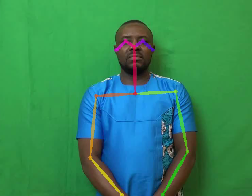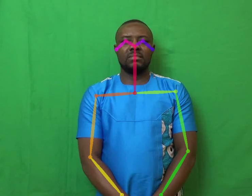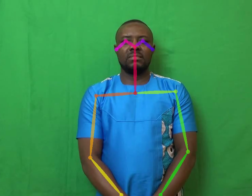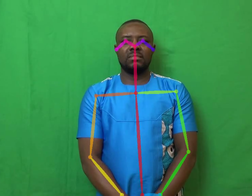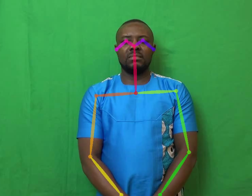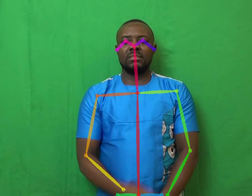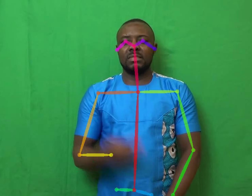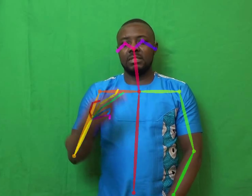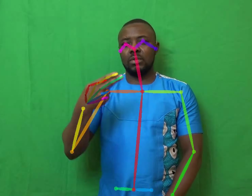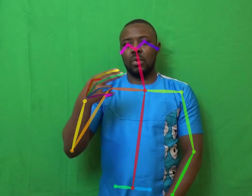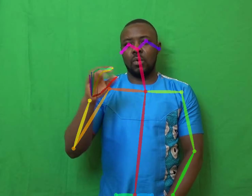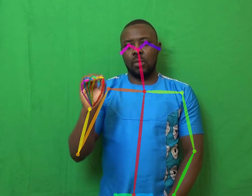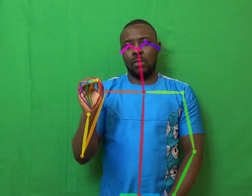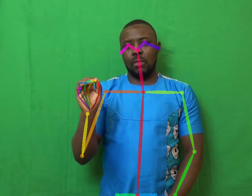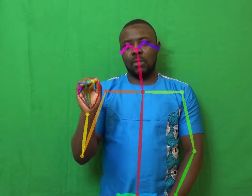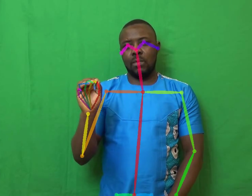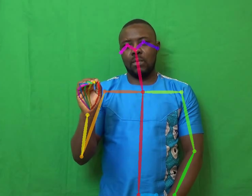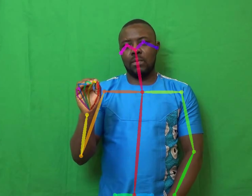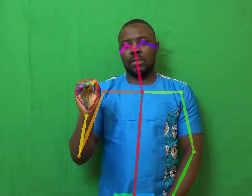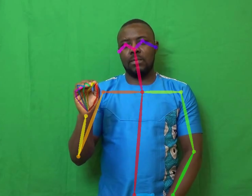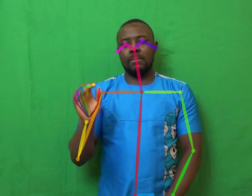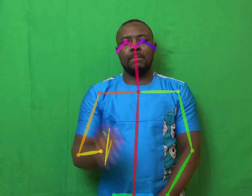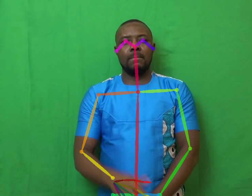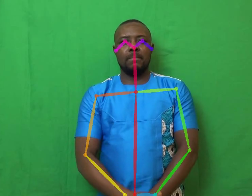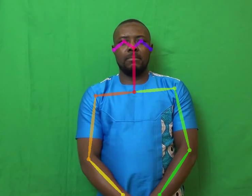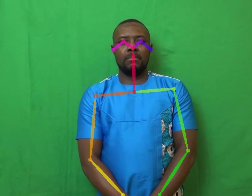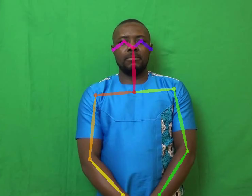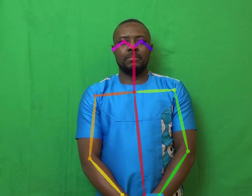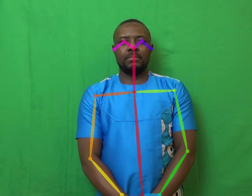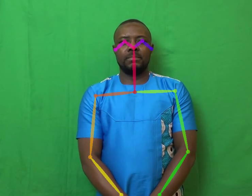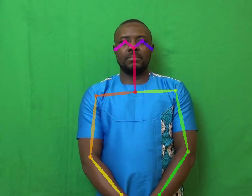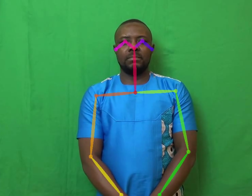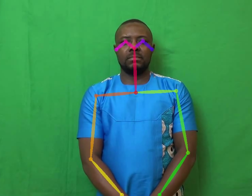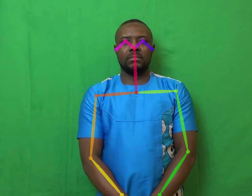Ho